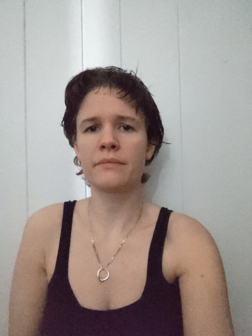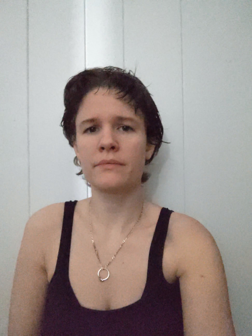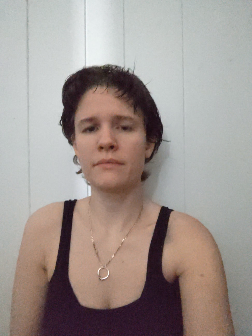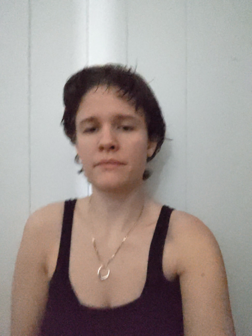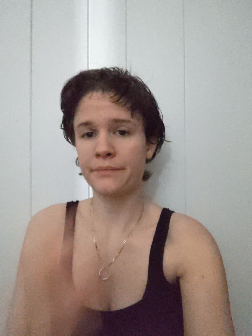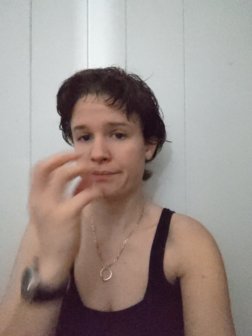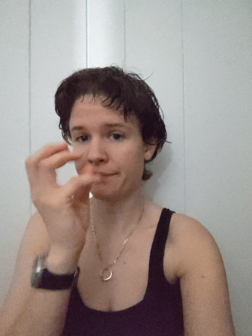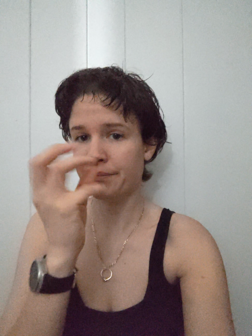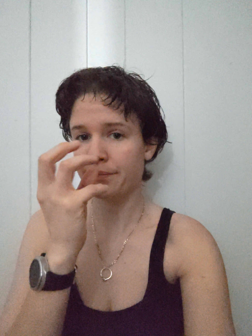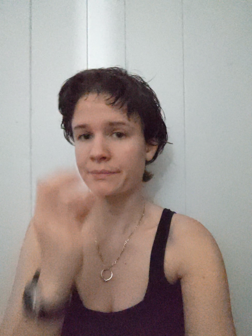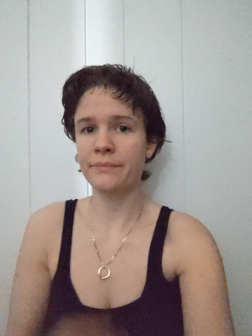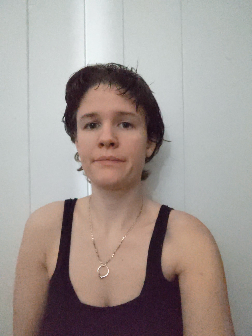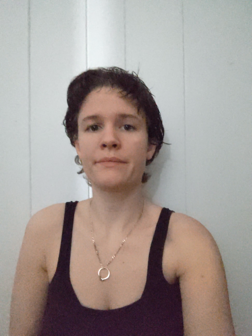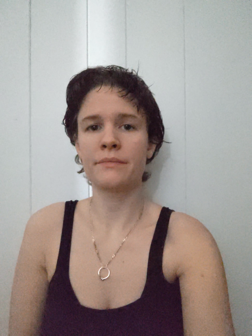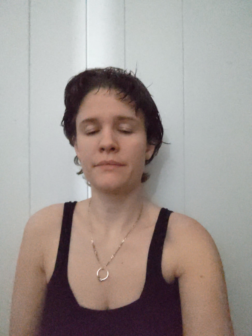clown